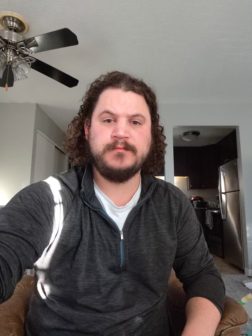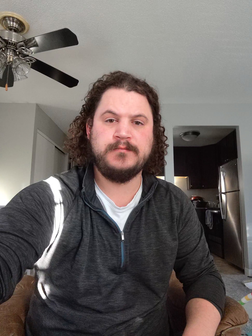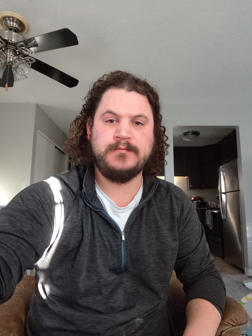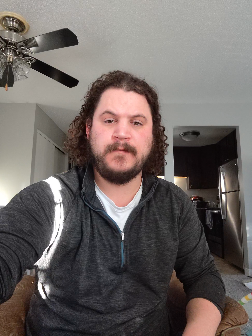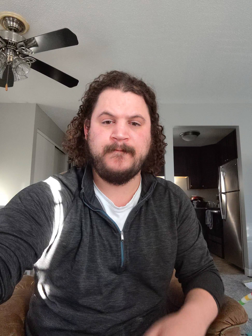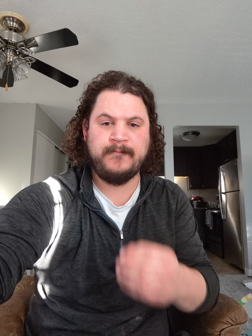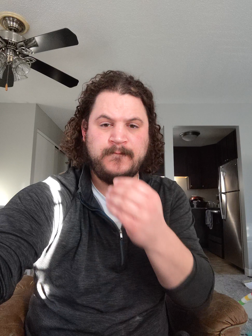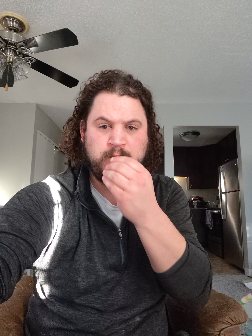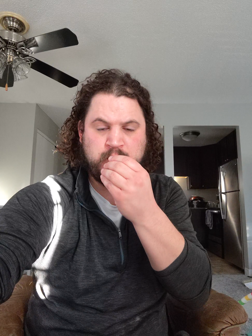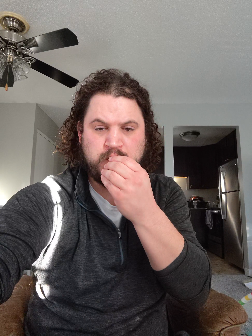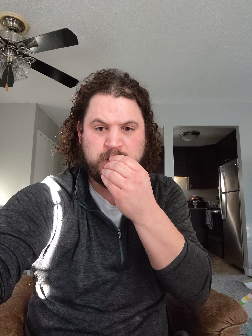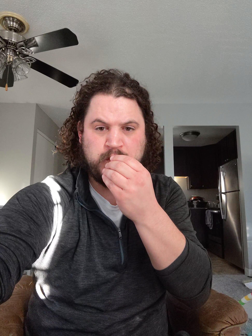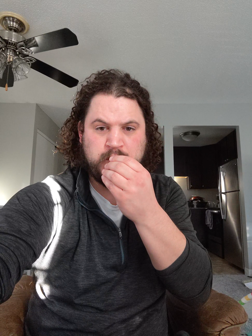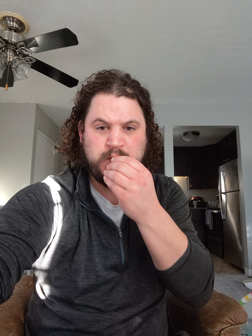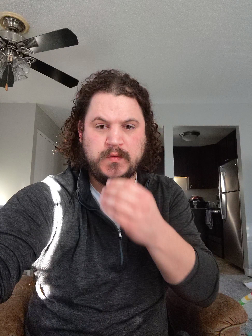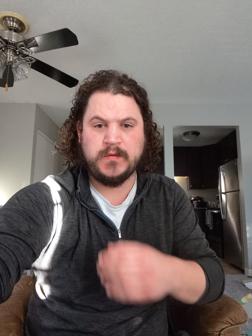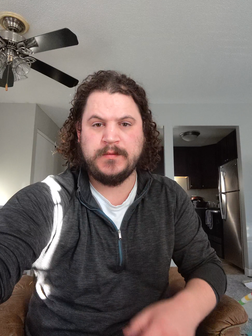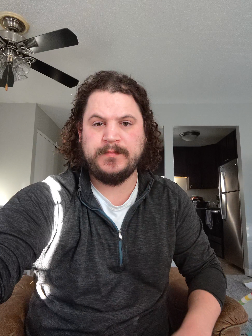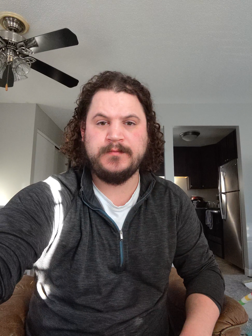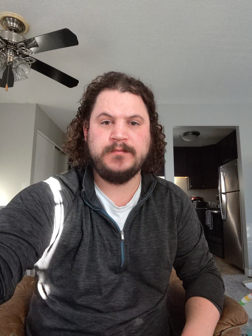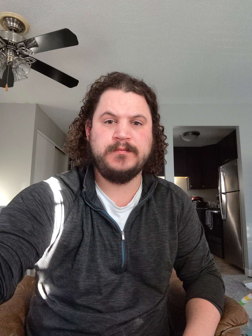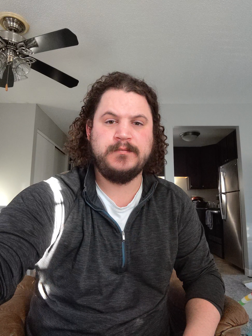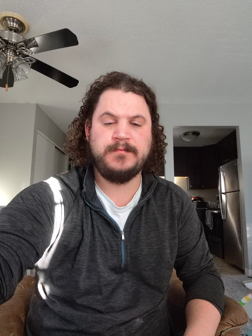food